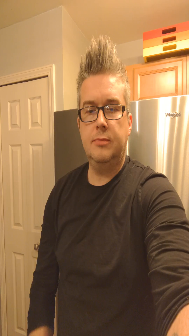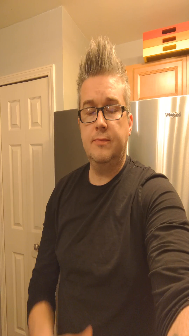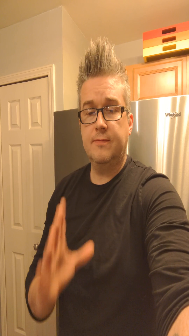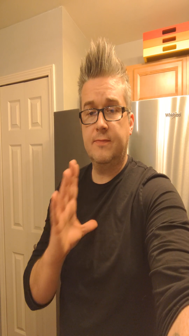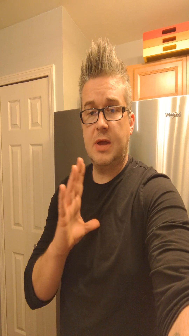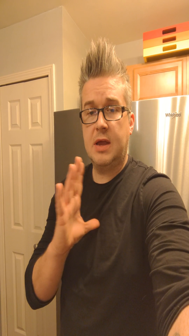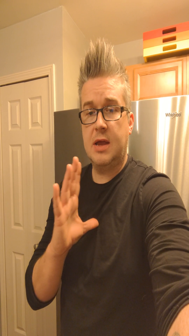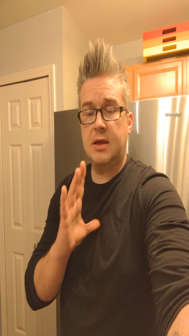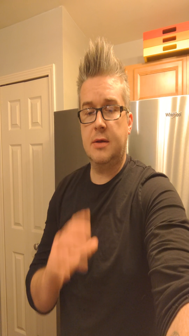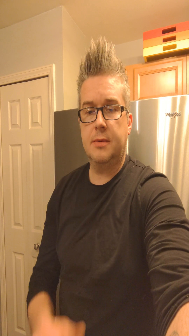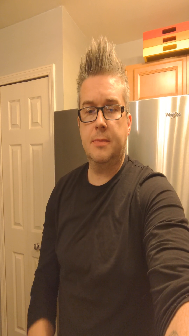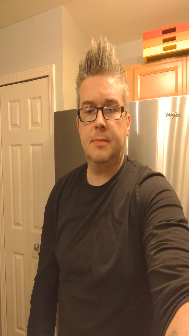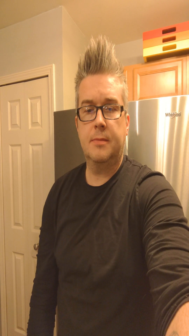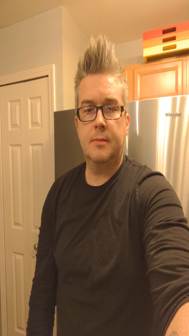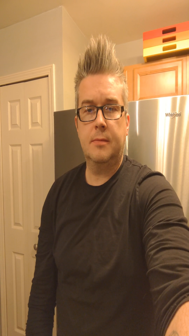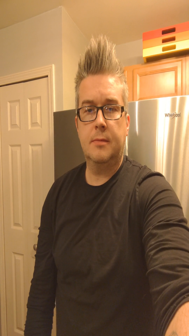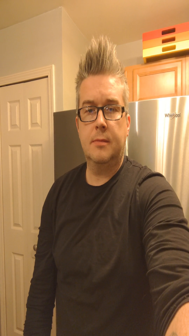fine